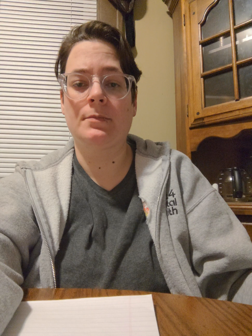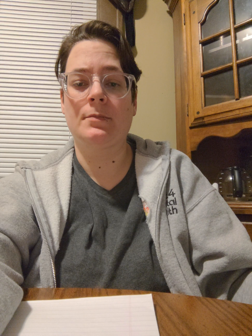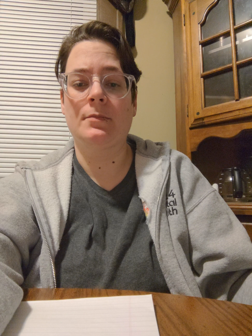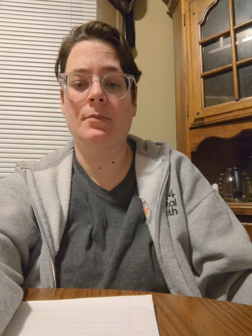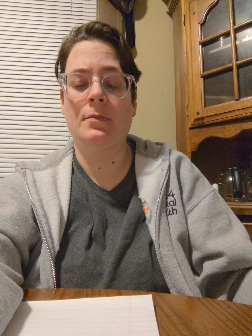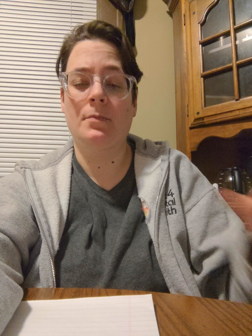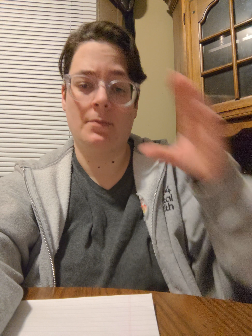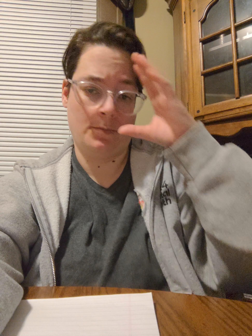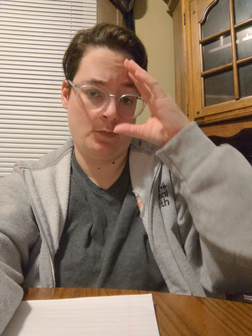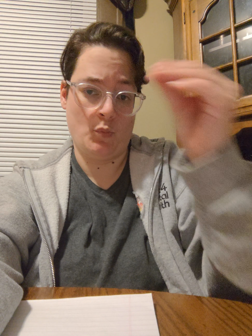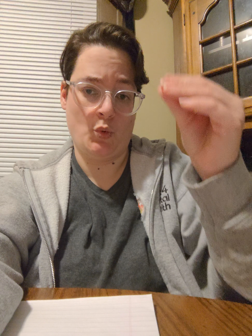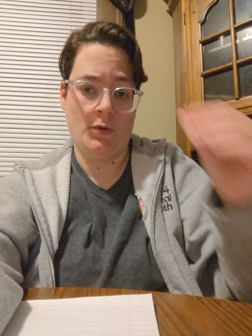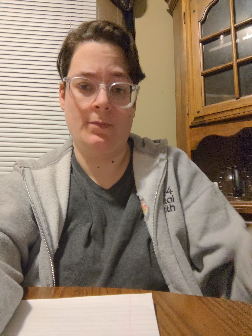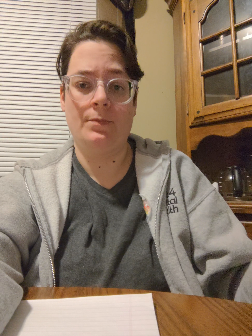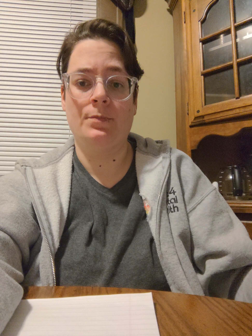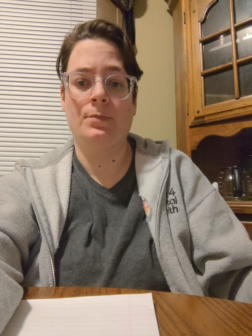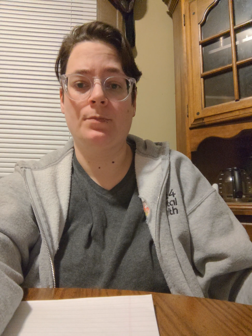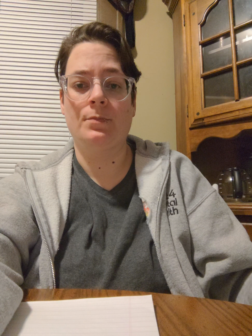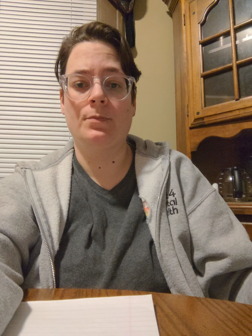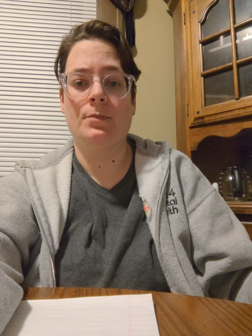boy